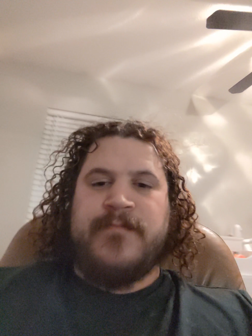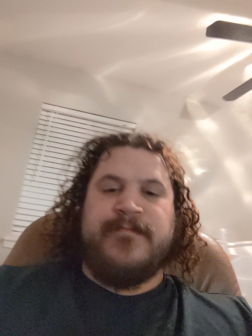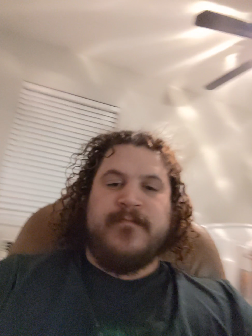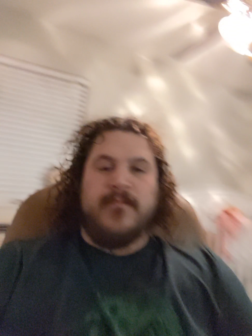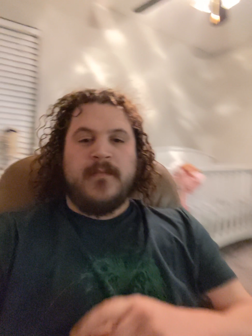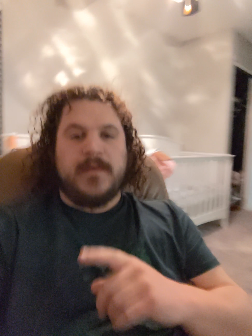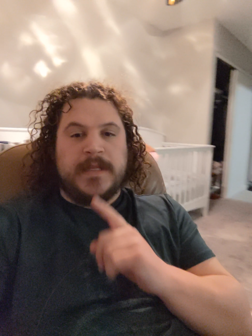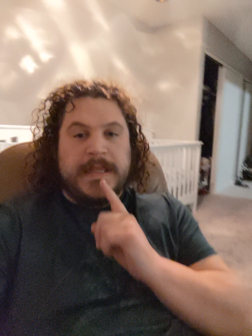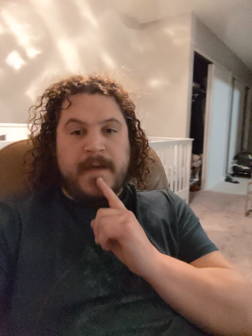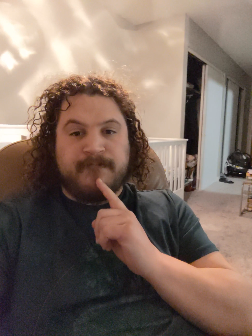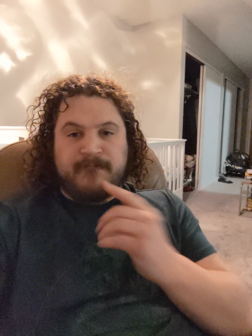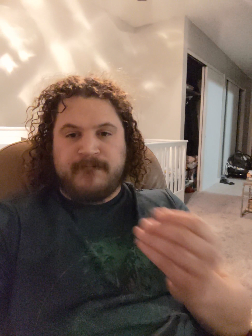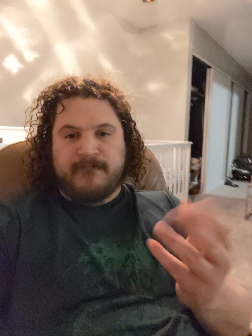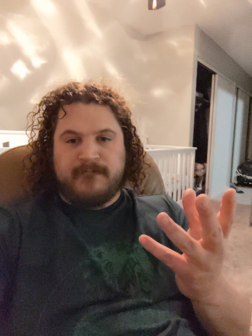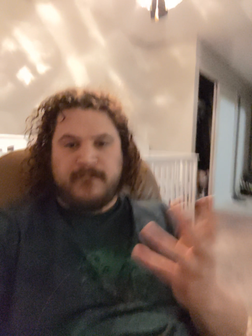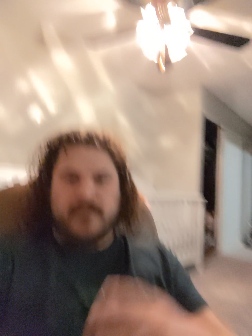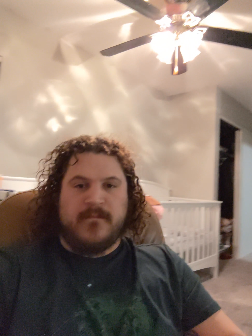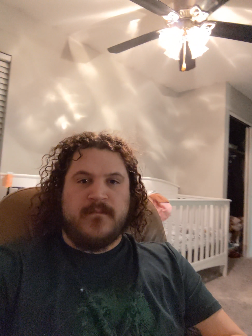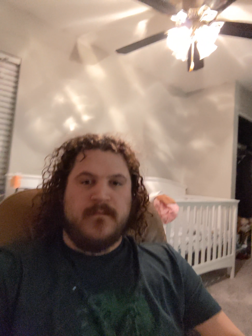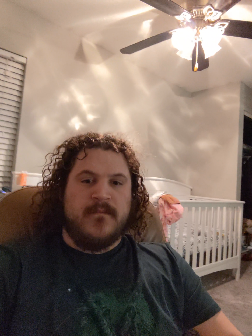lamp